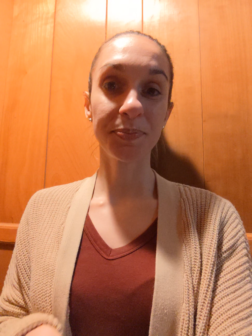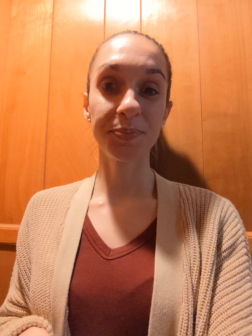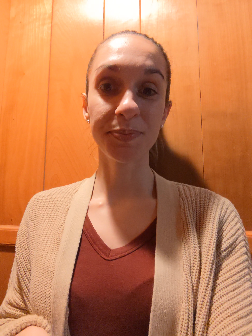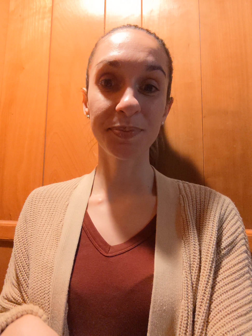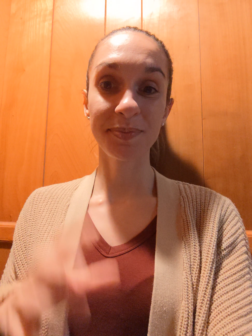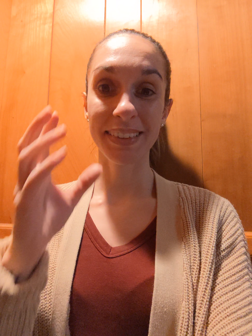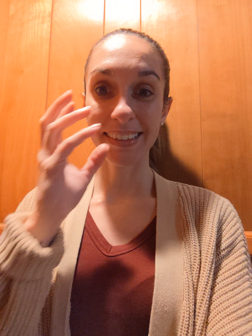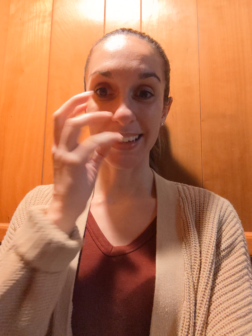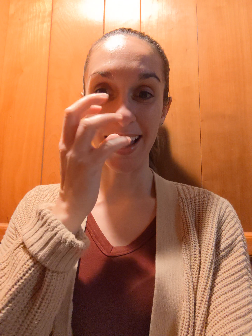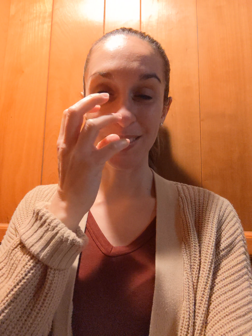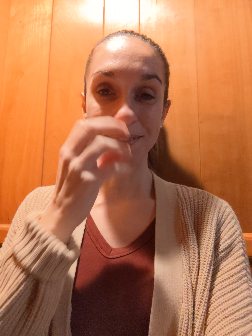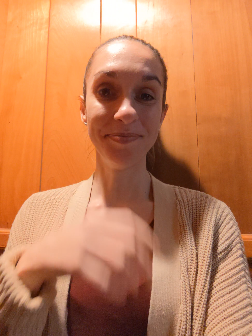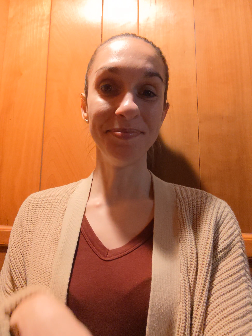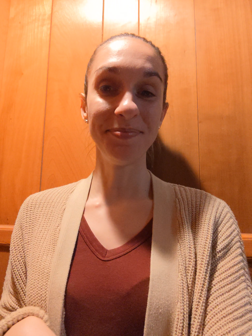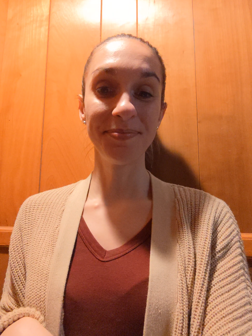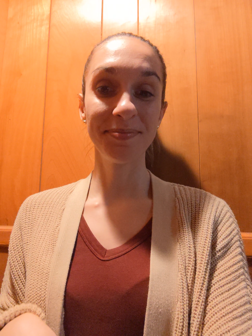clown